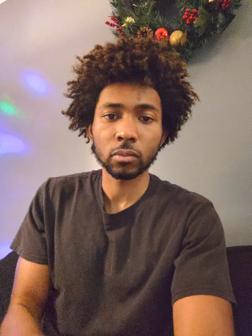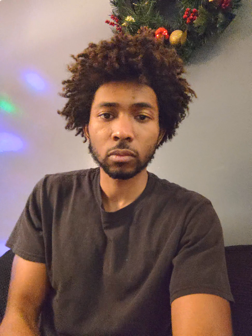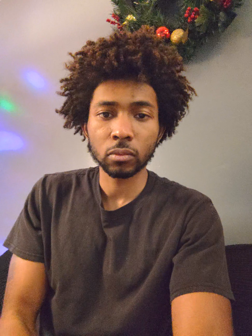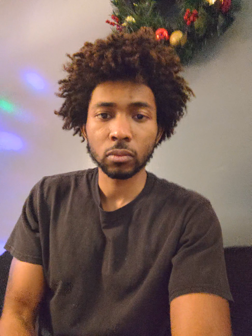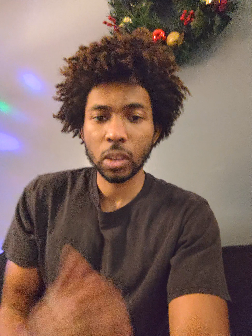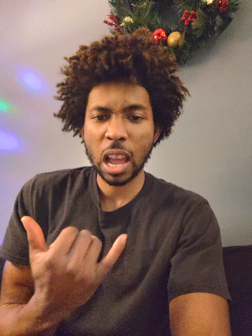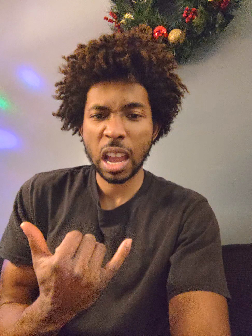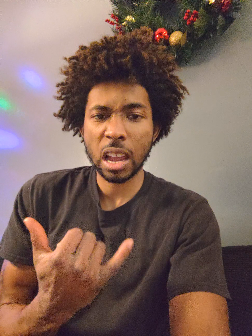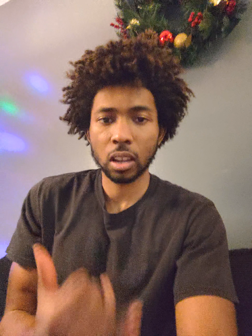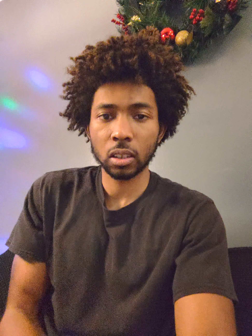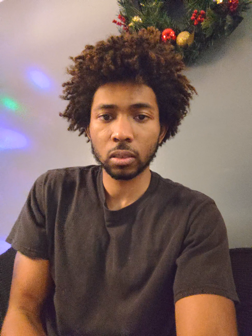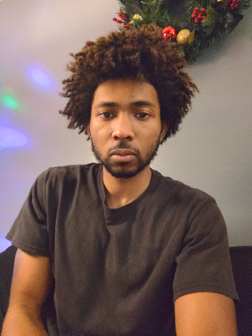now